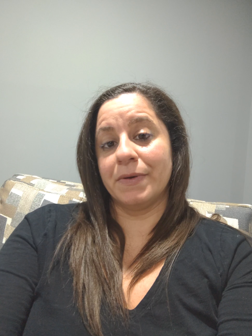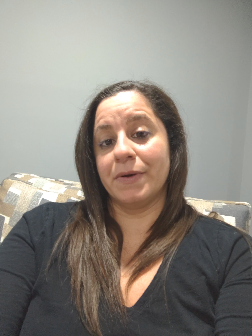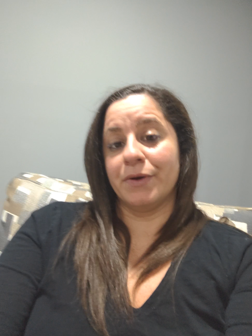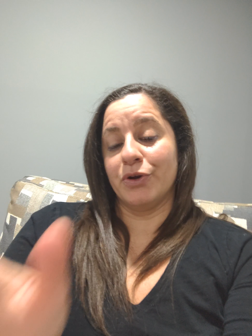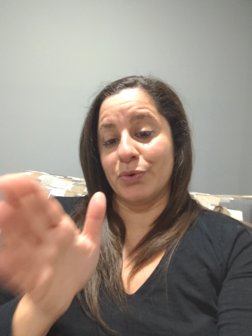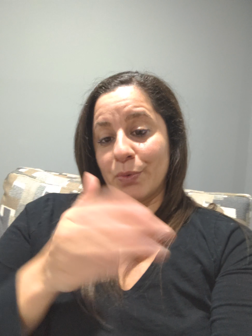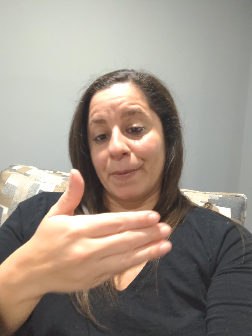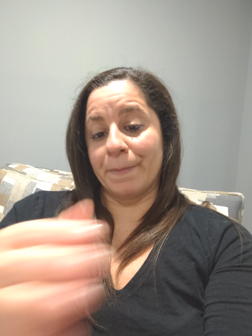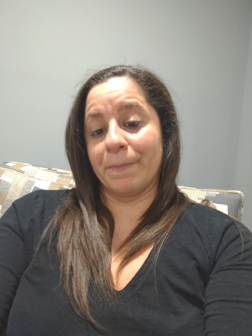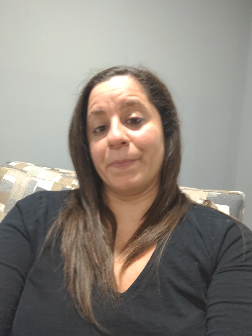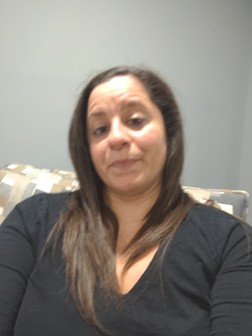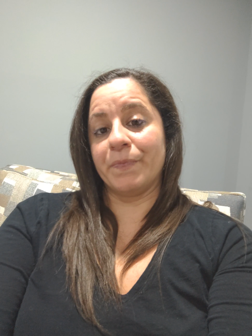room